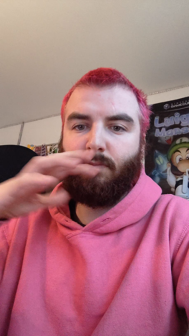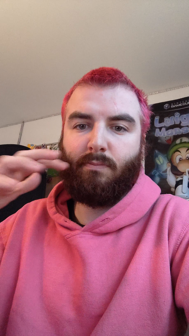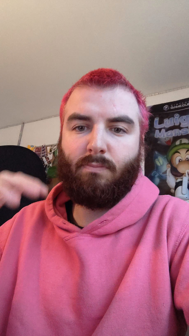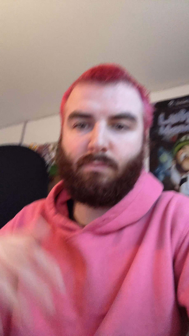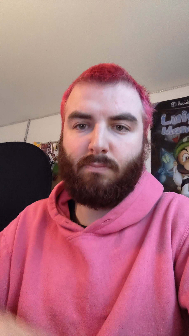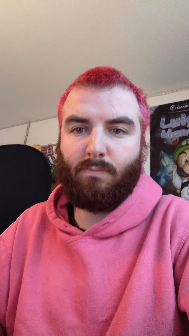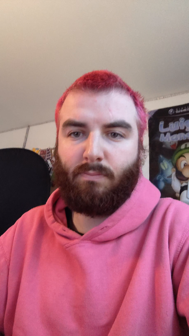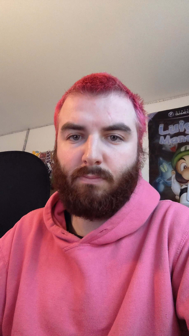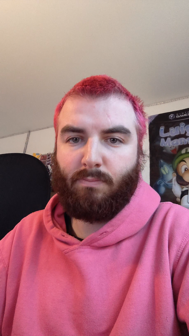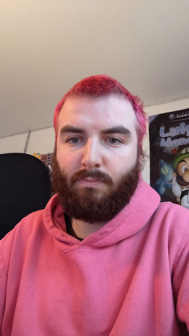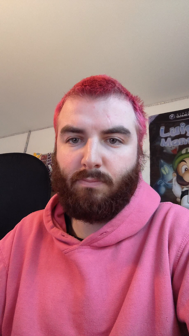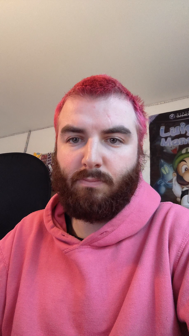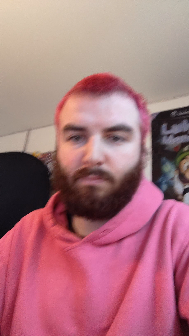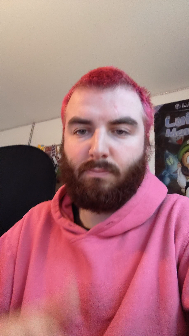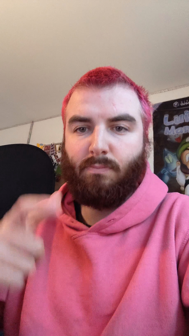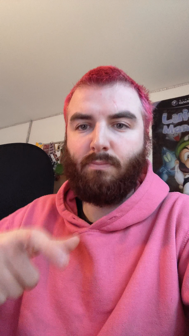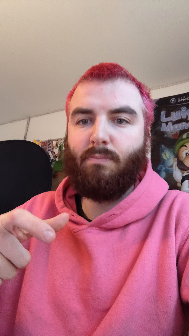plate